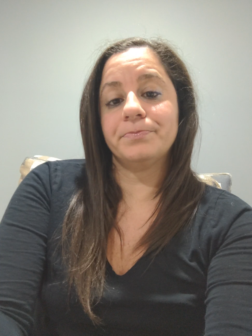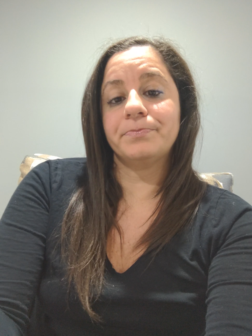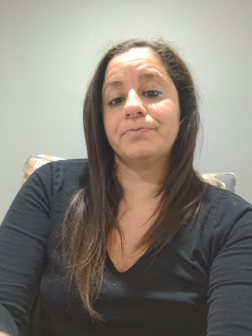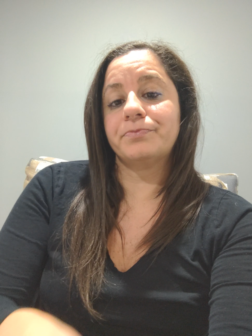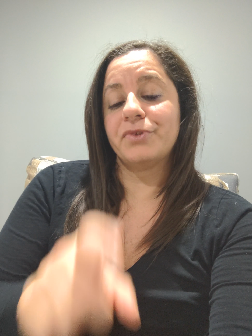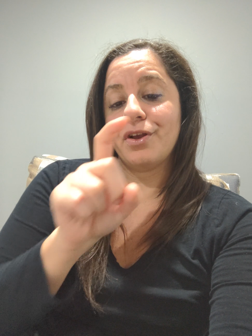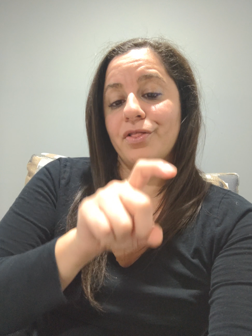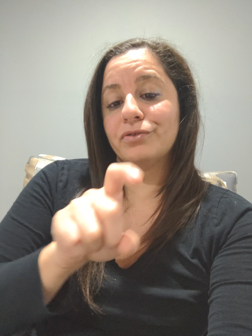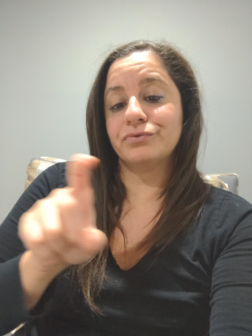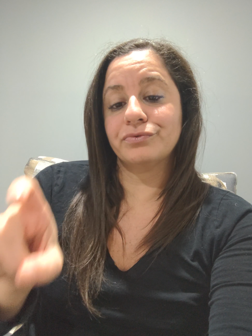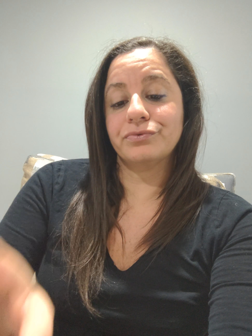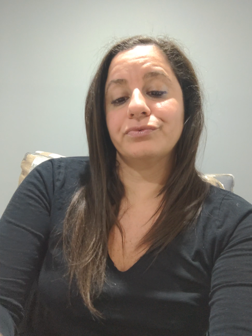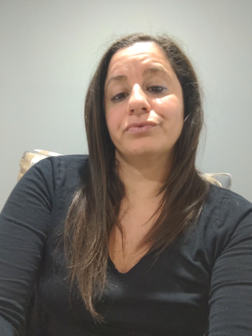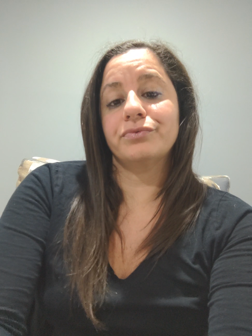closet